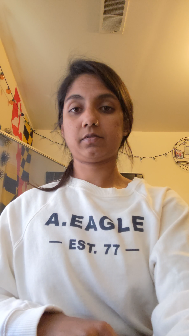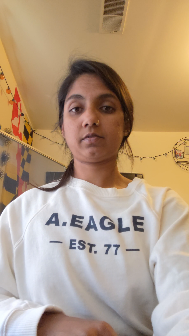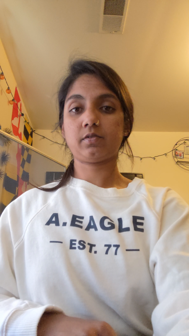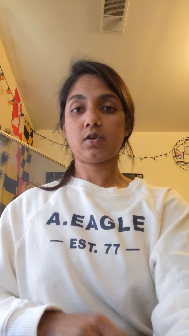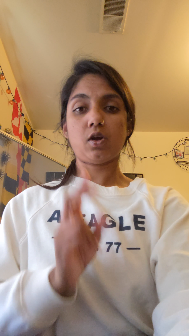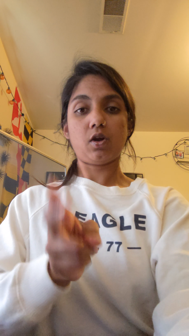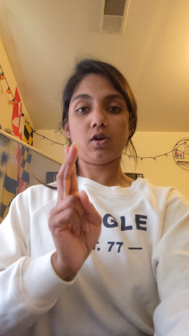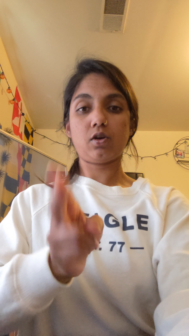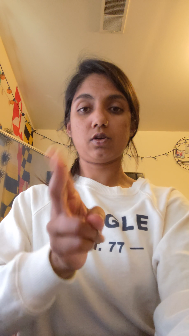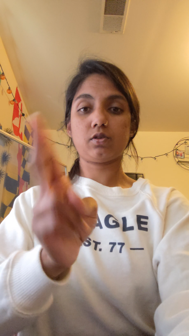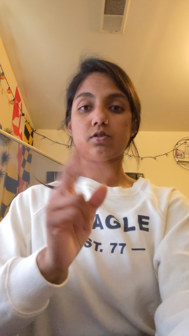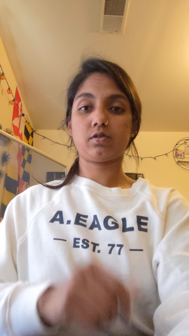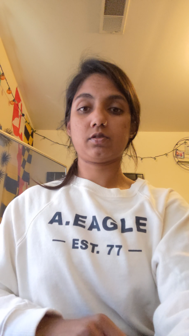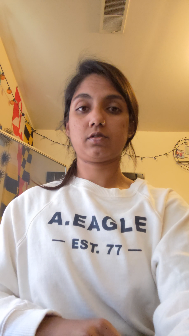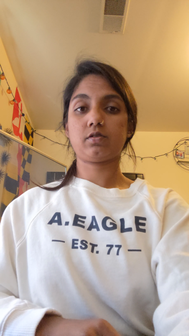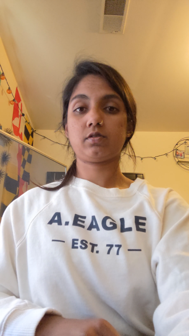hurry